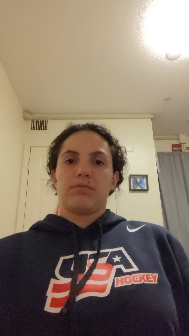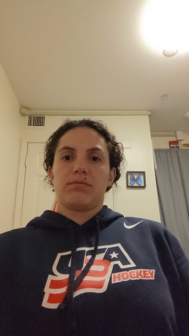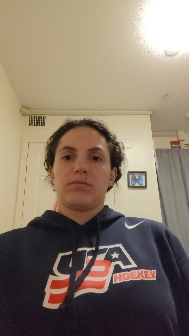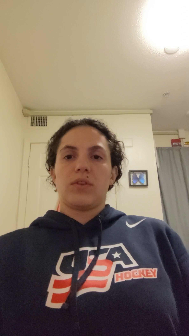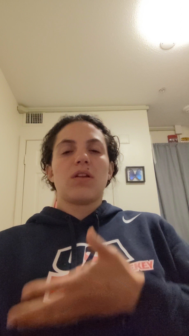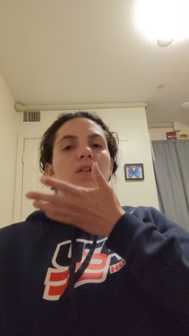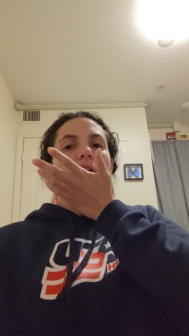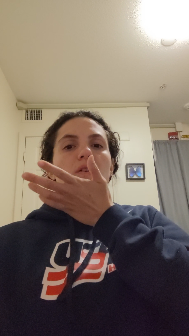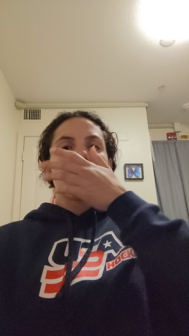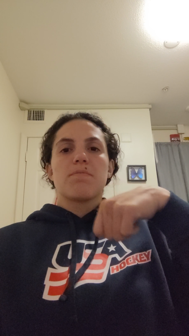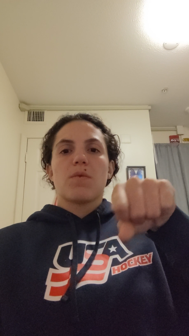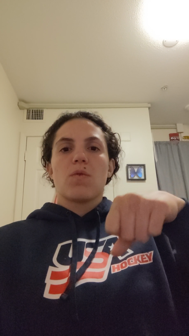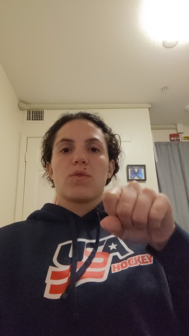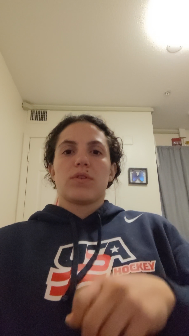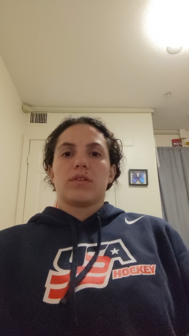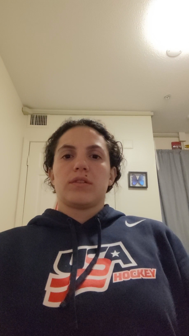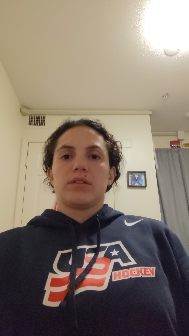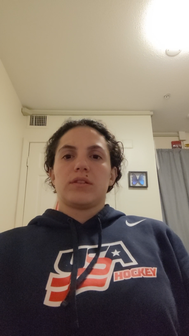lawn mower